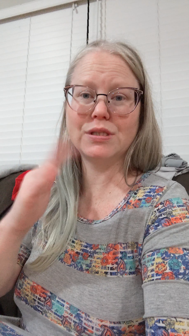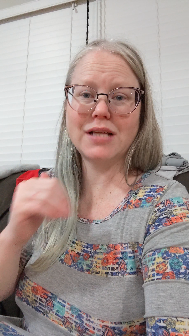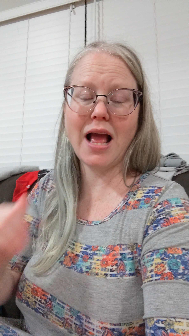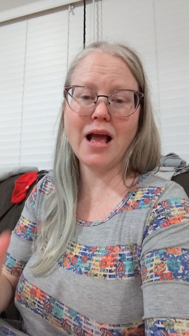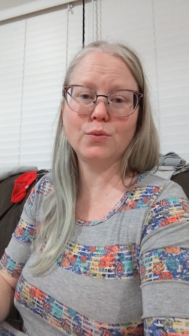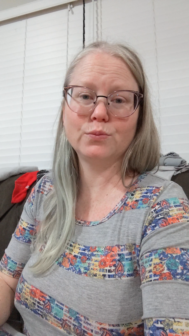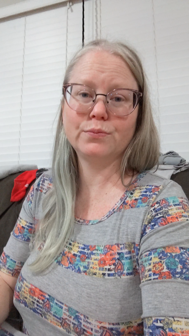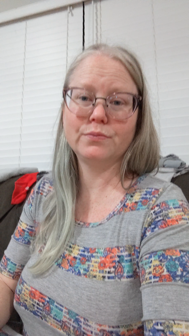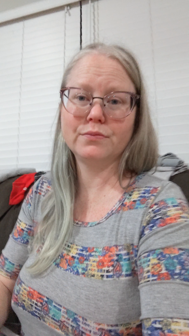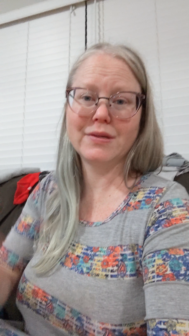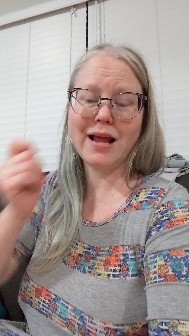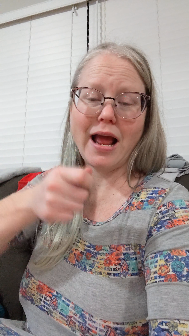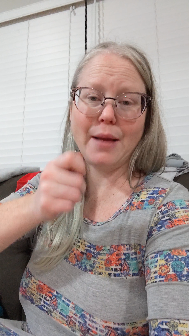hammer